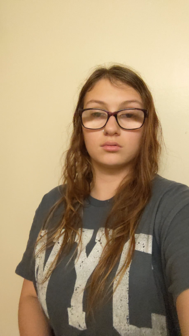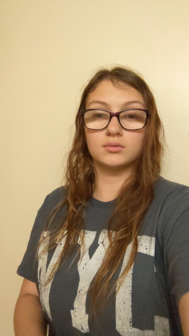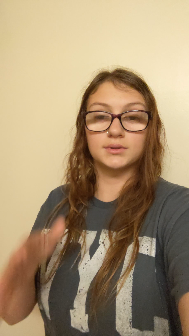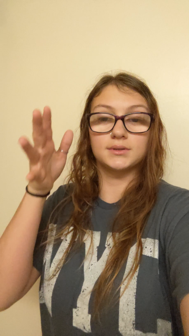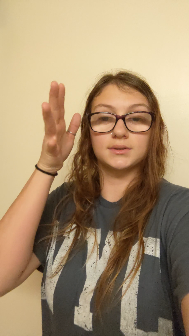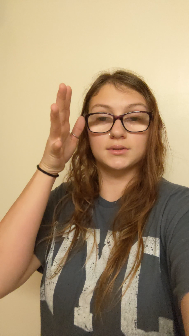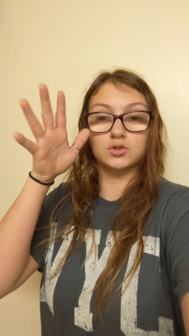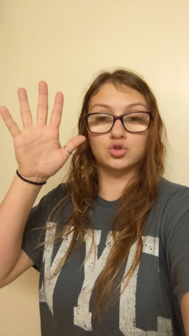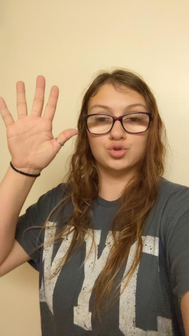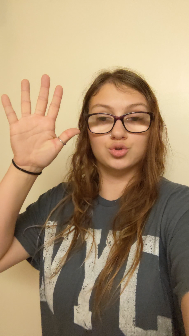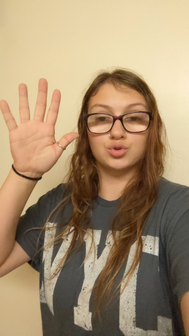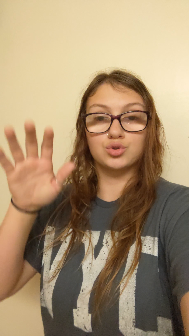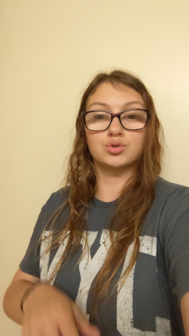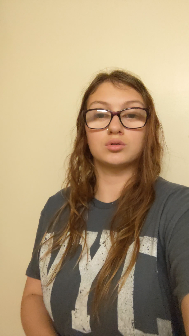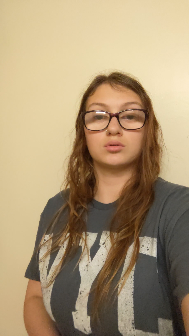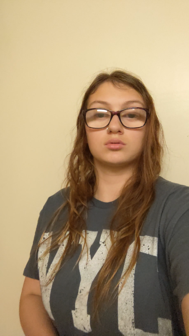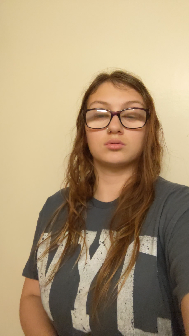deer